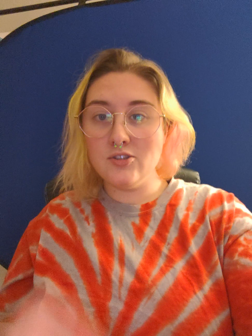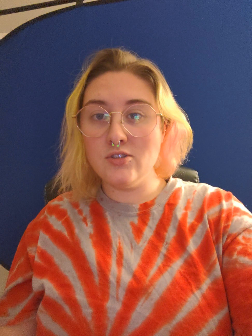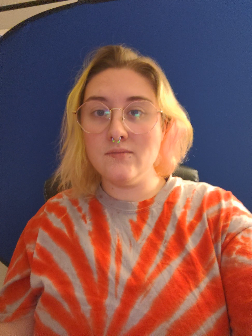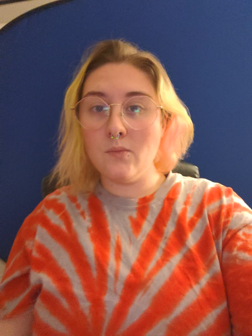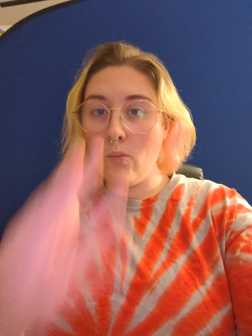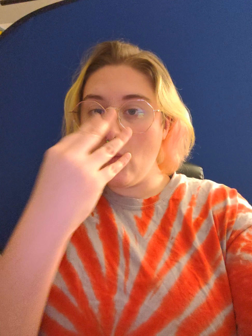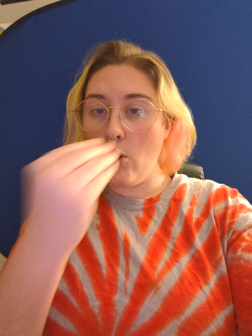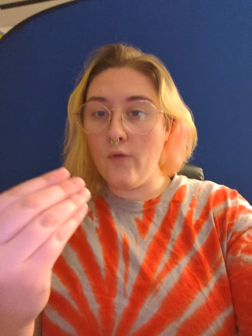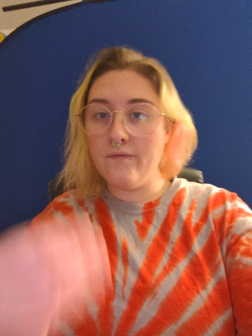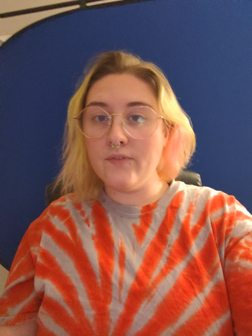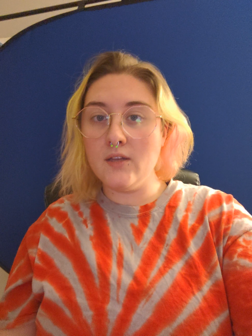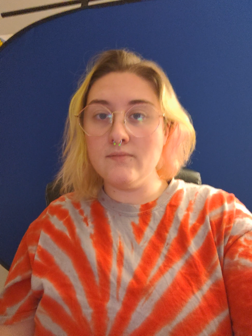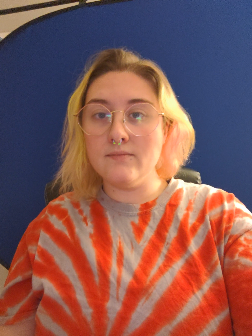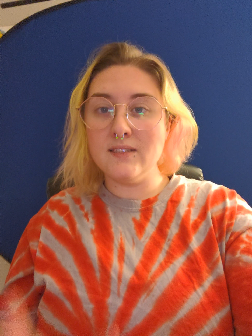wolf